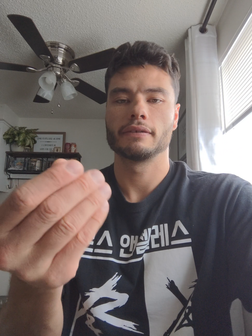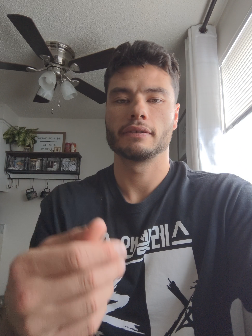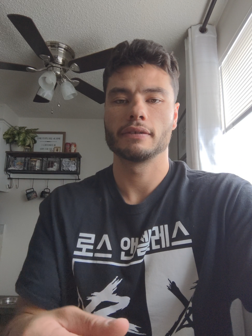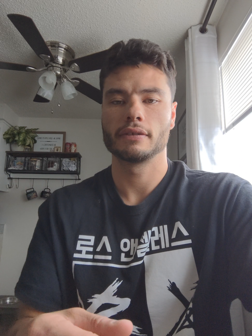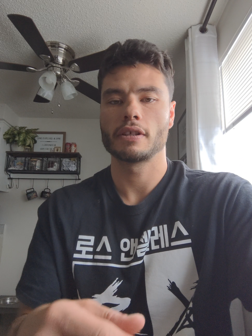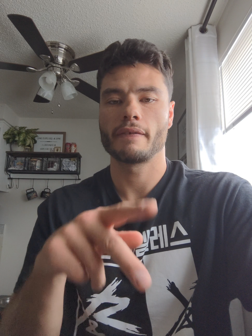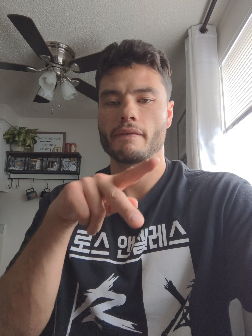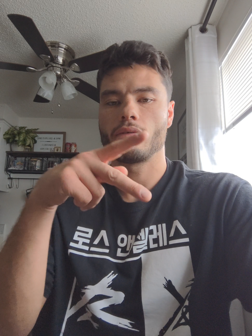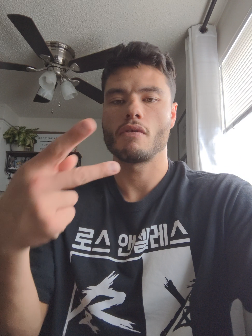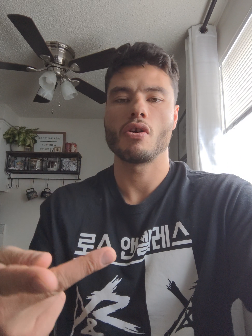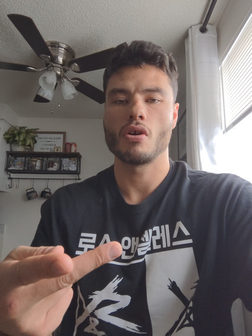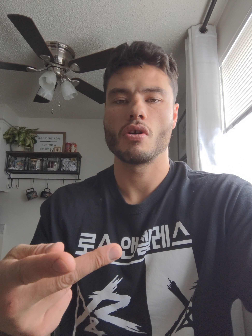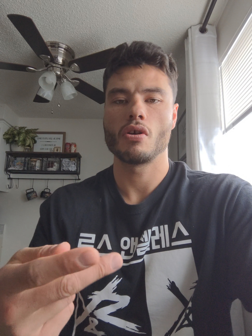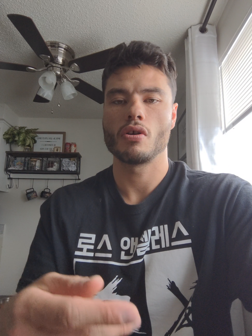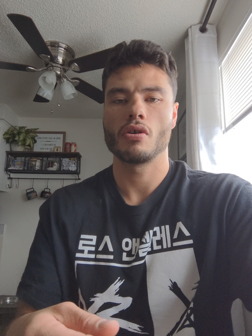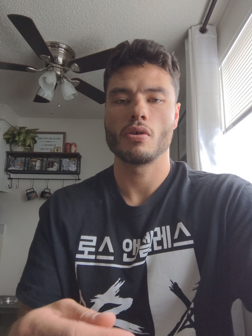fall